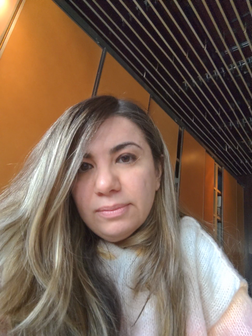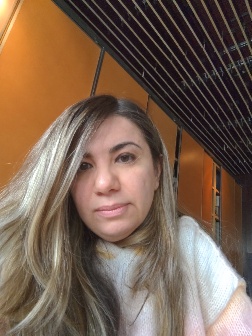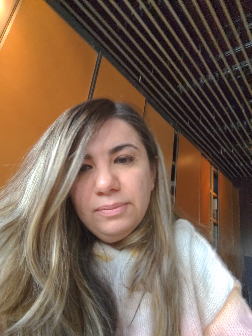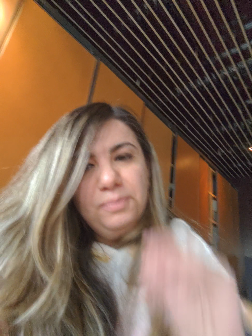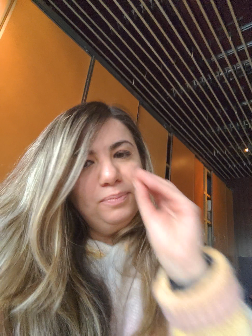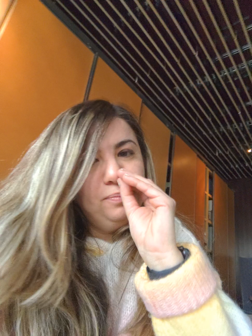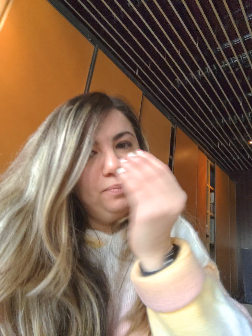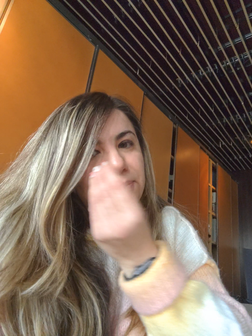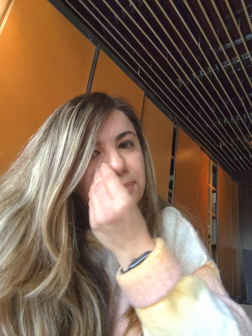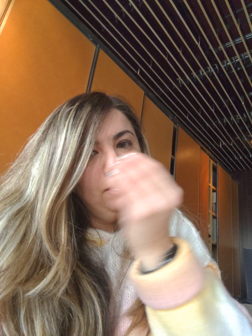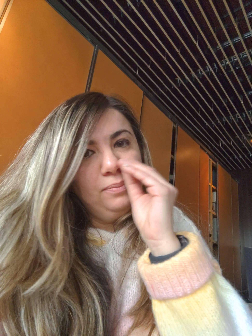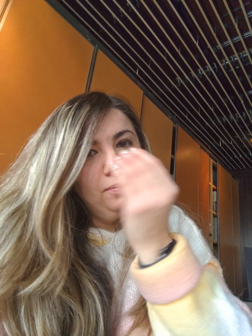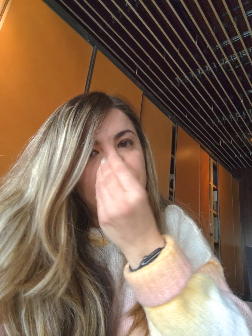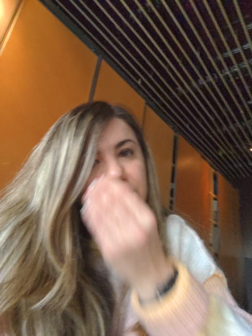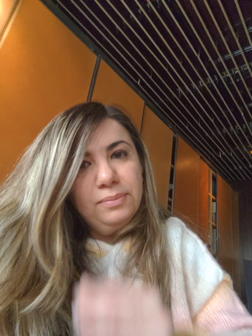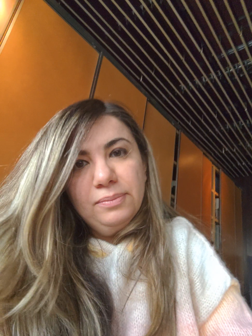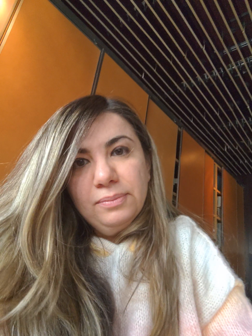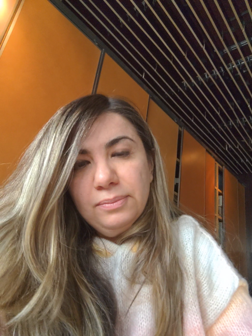flower